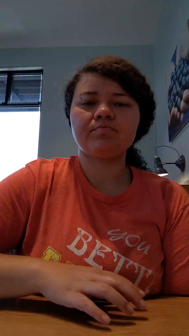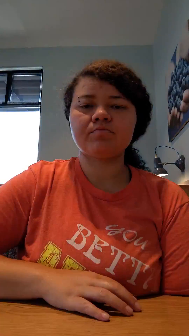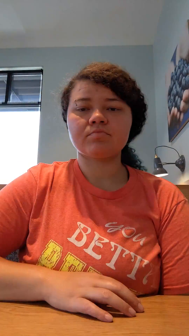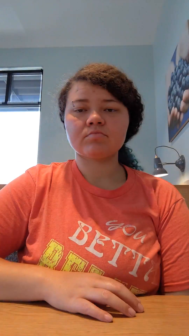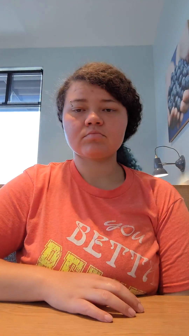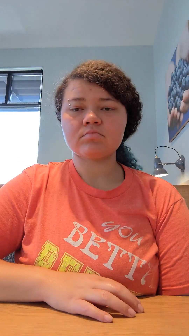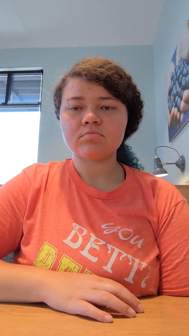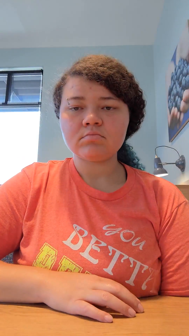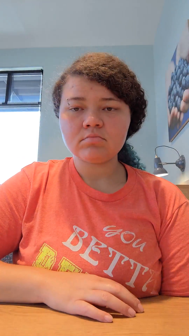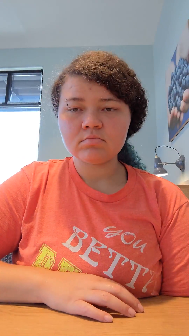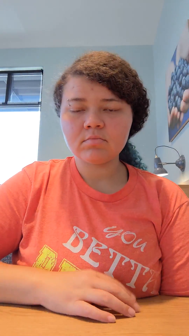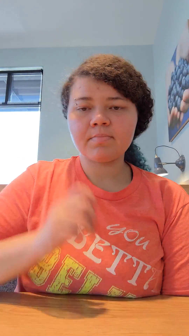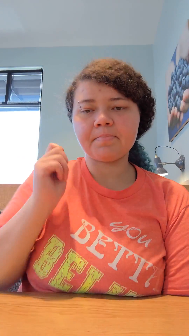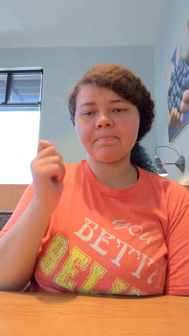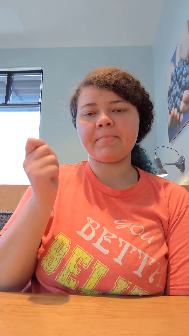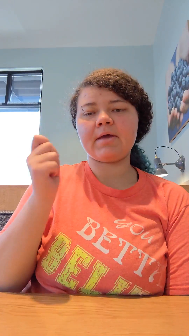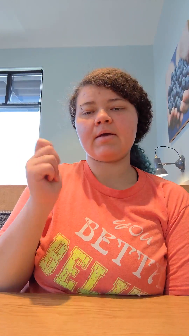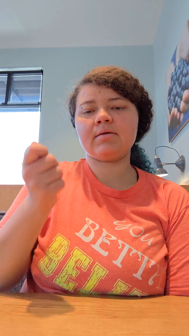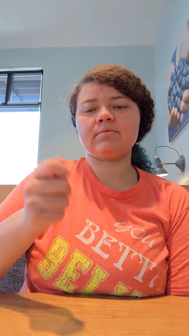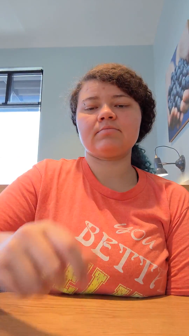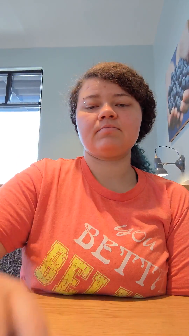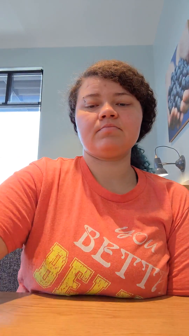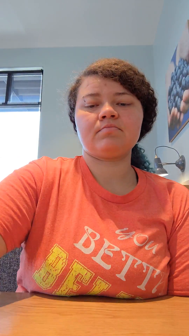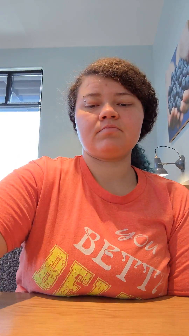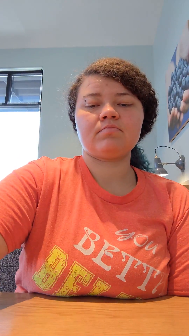bat